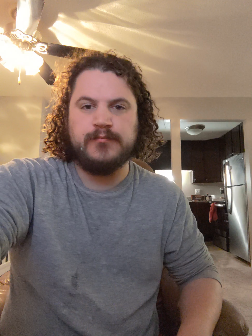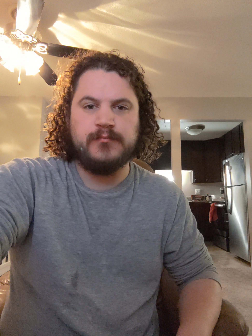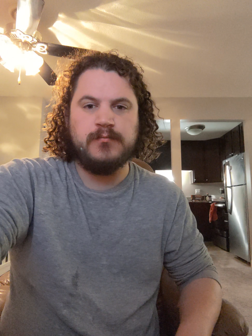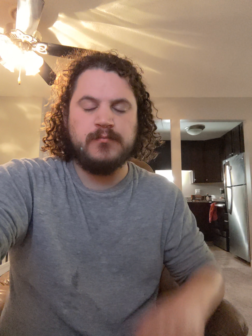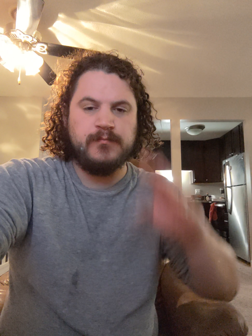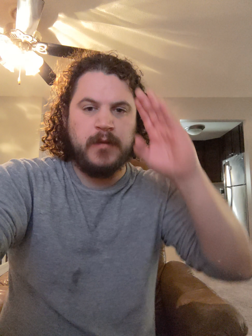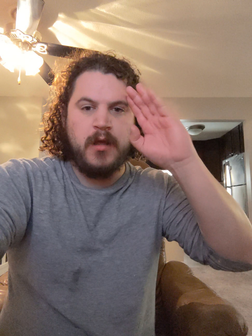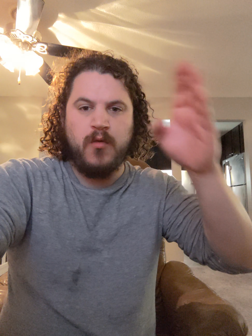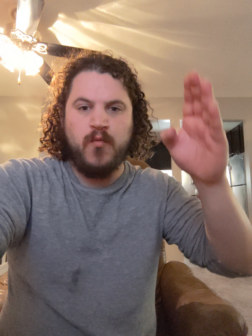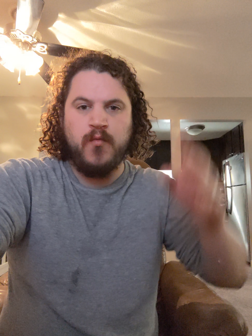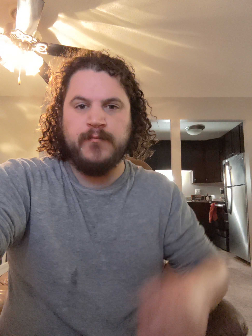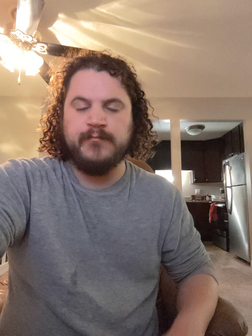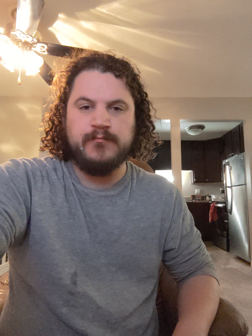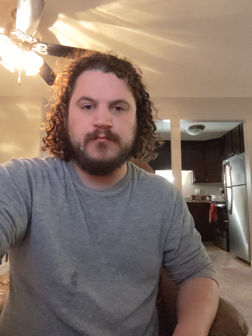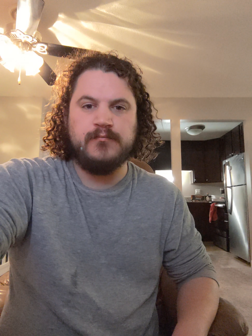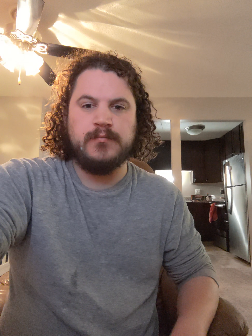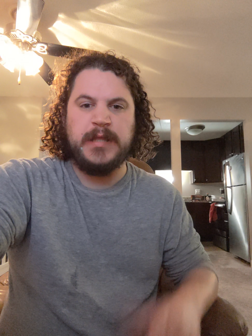hello